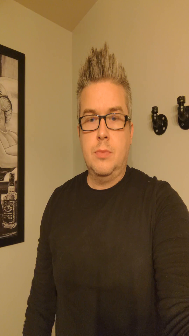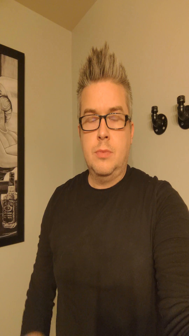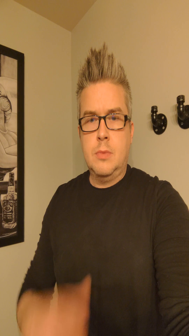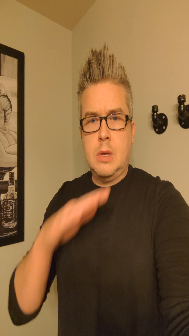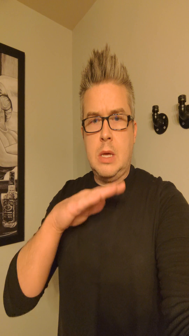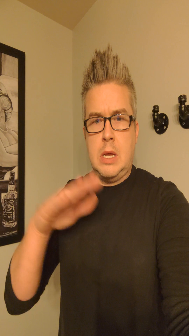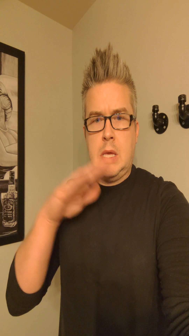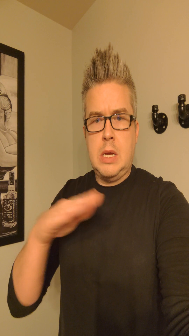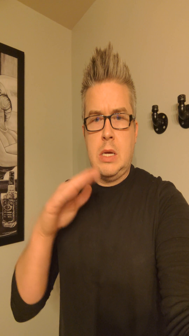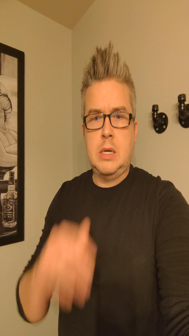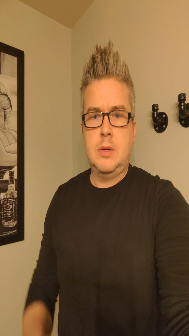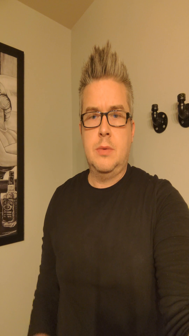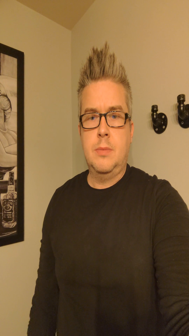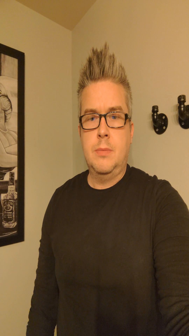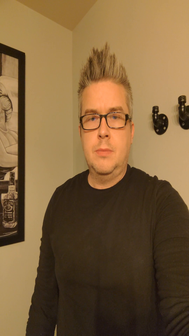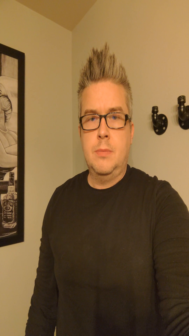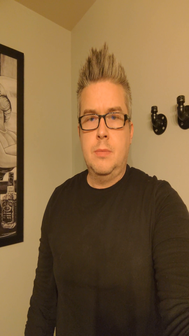clean